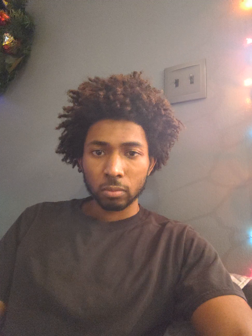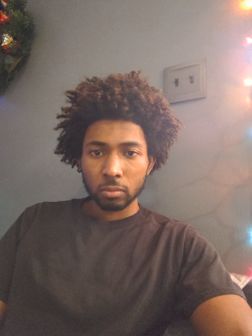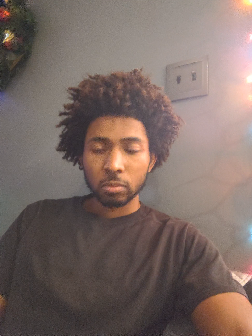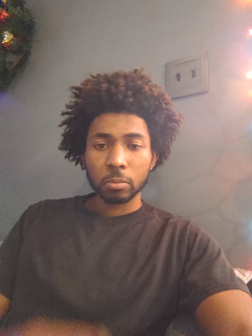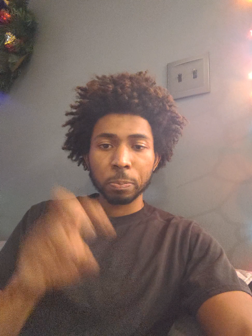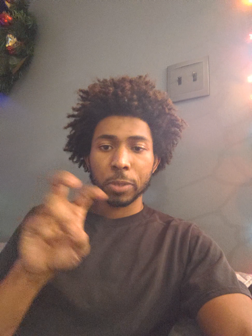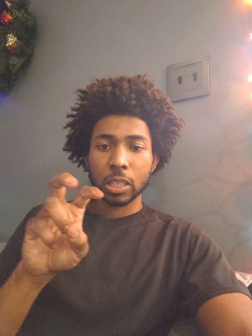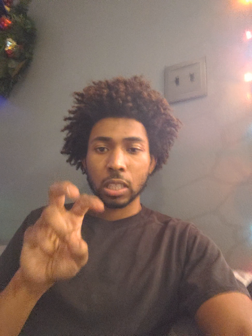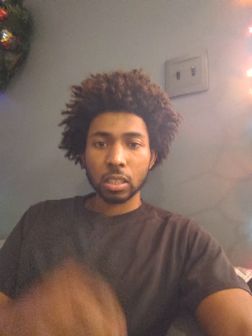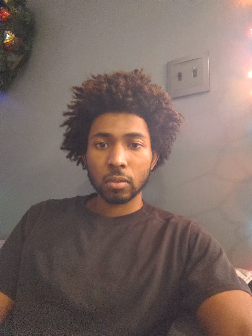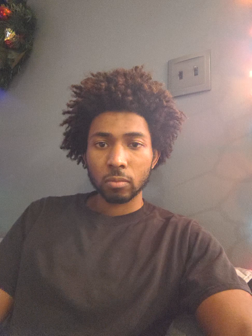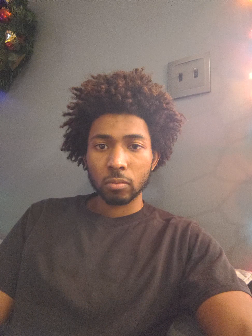pizza